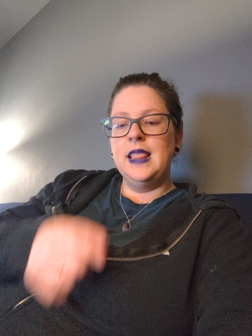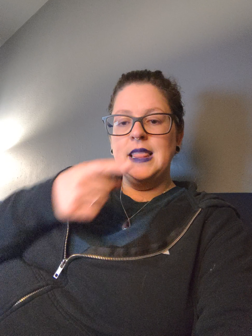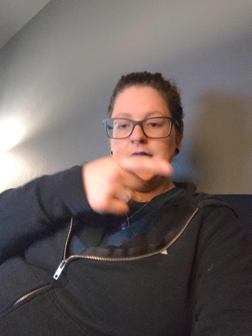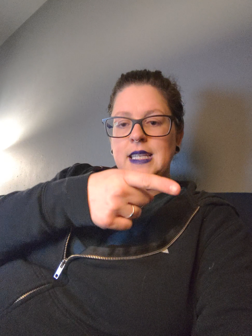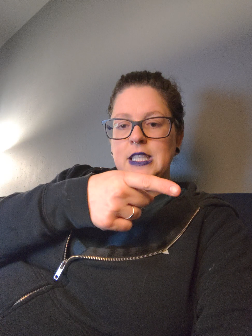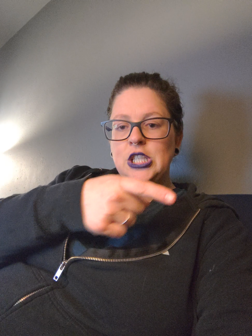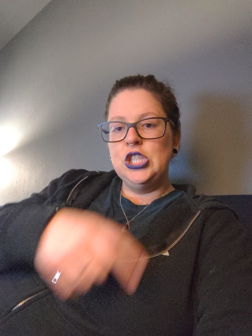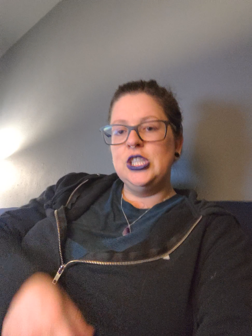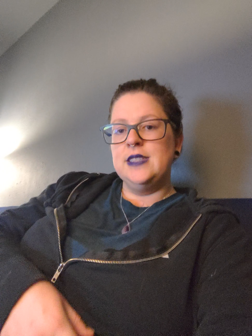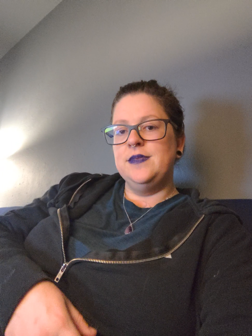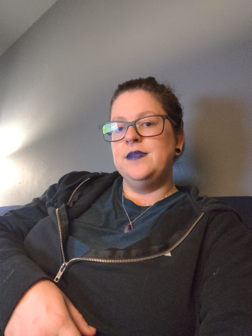there